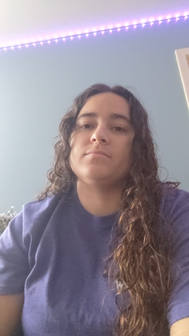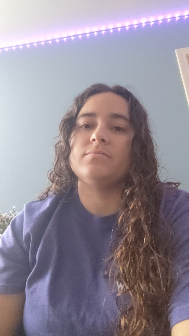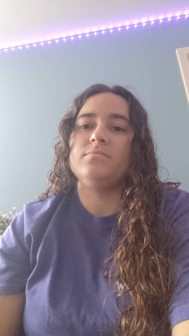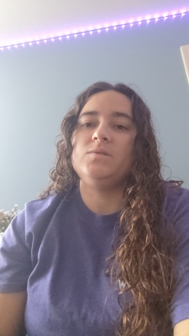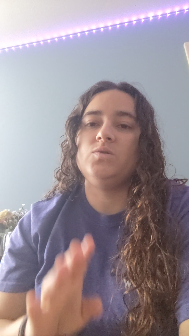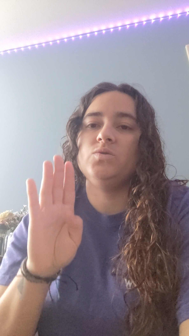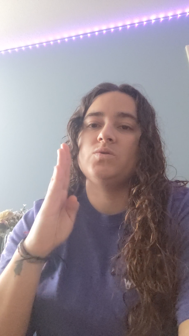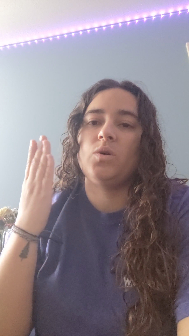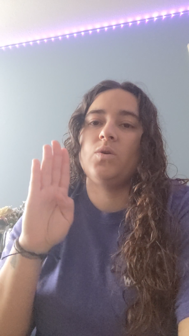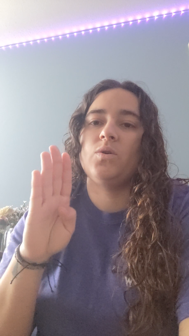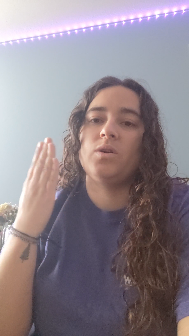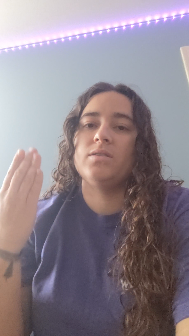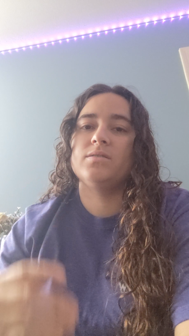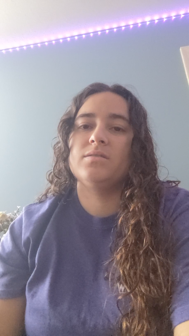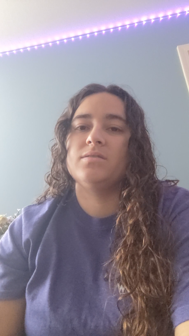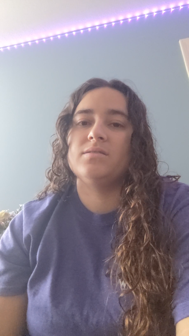door